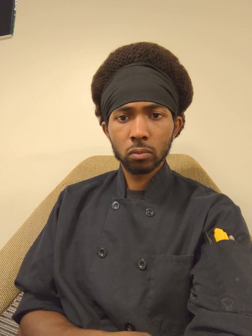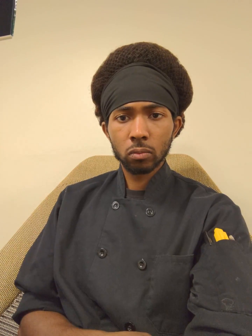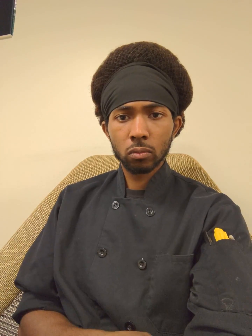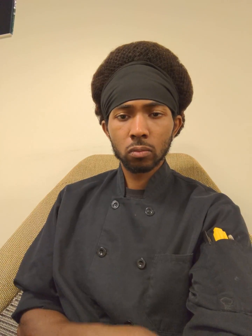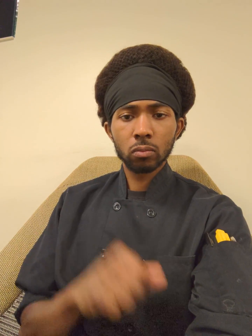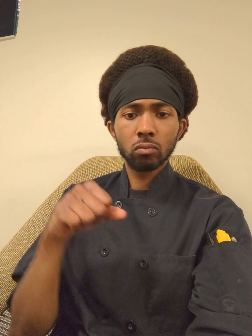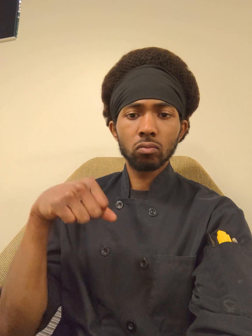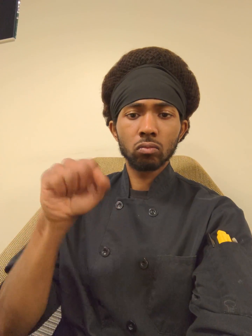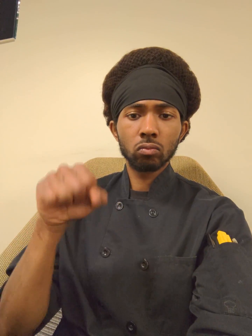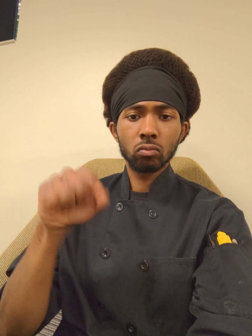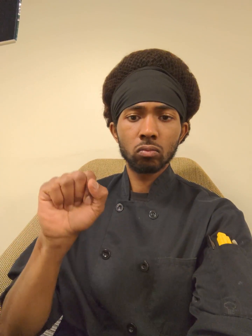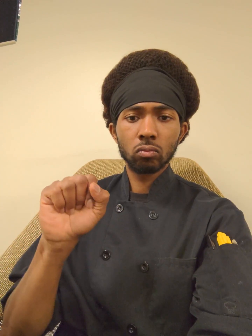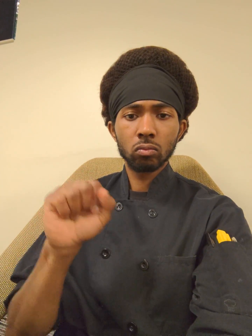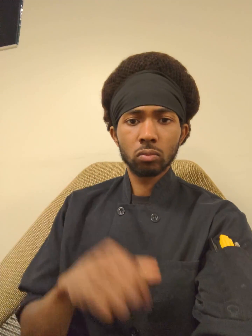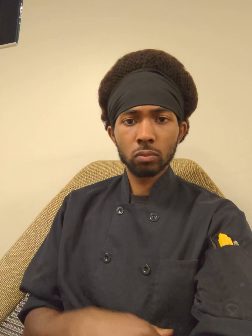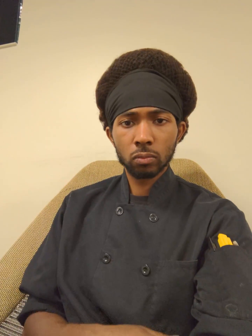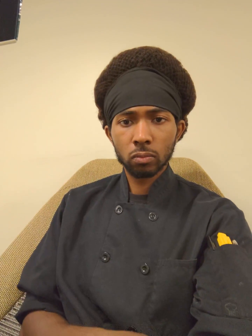motorcycle